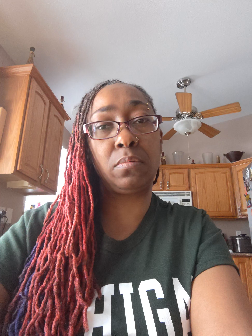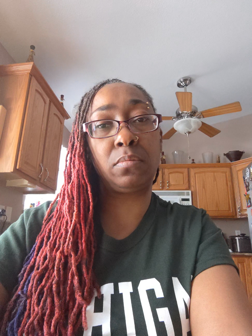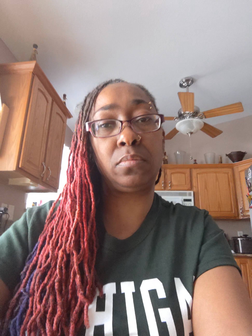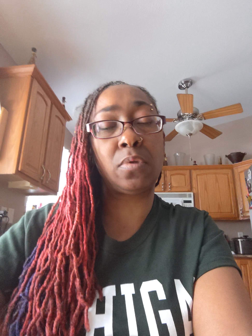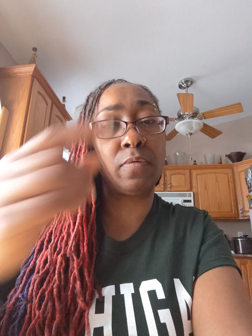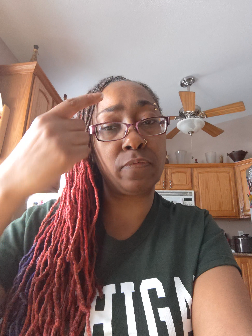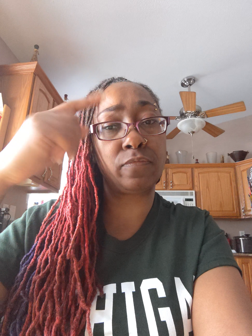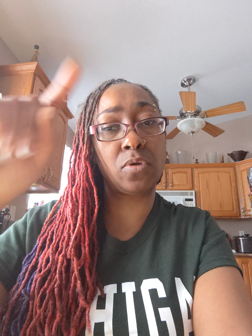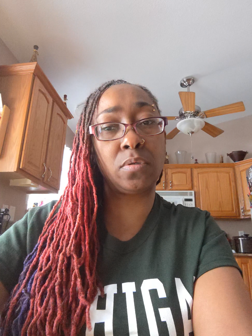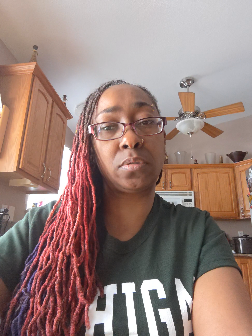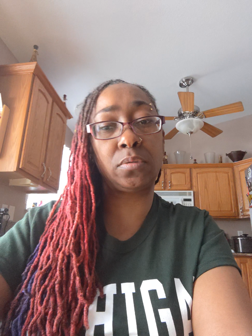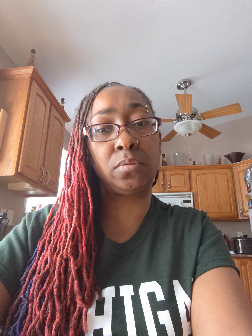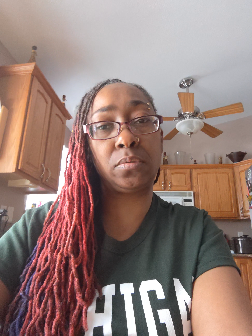for